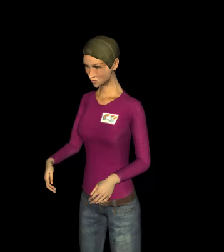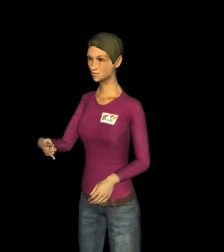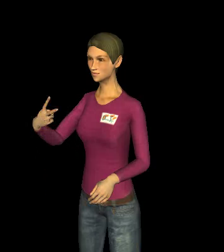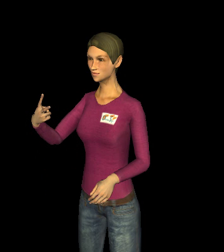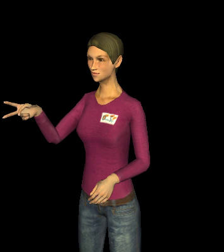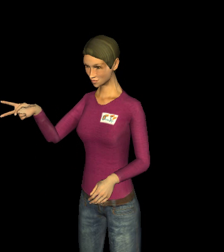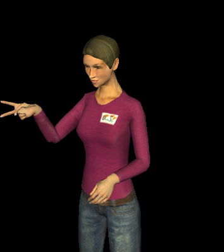ينتمي إلى